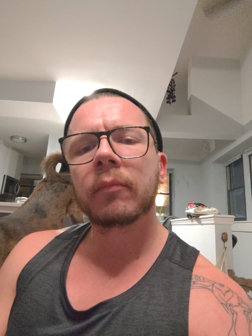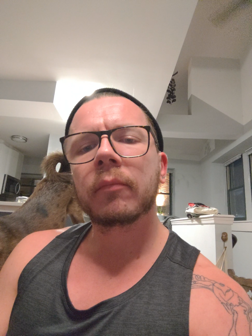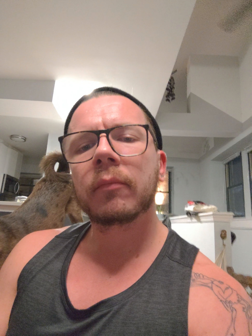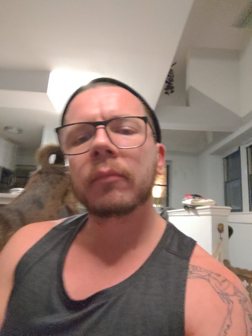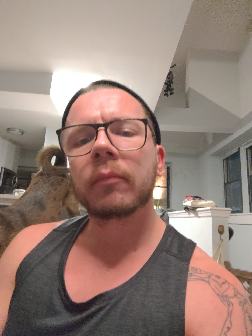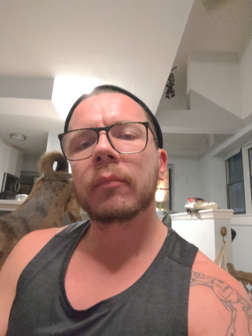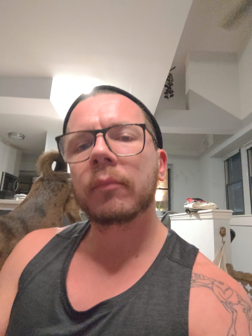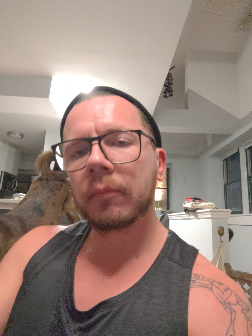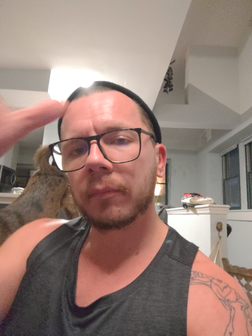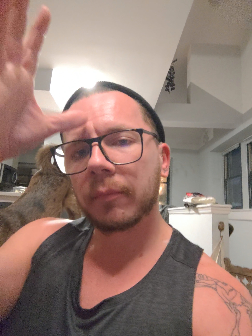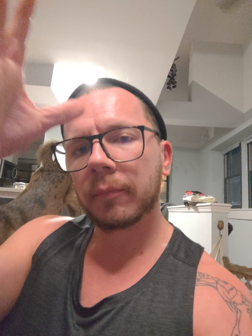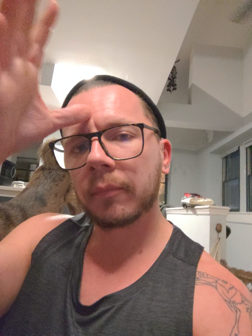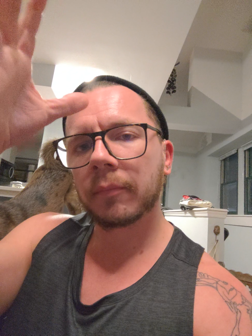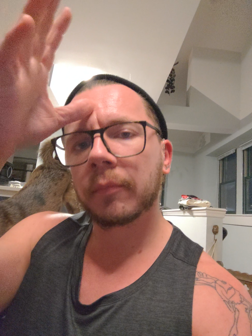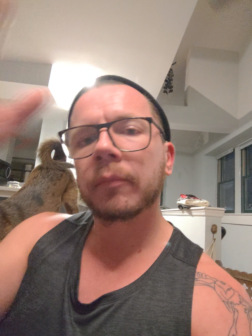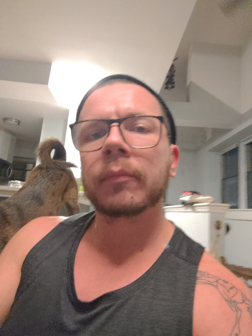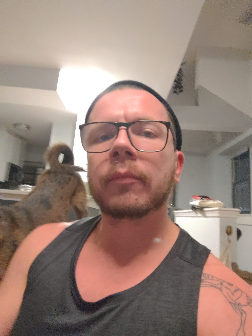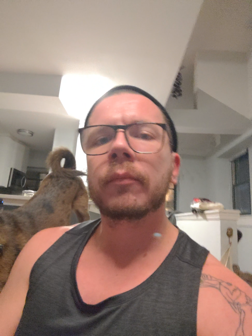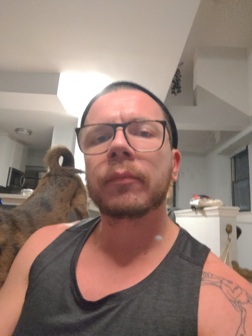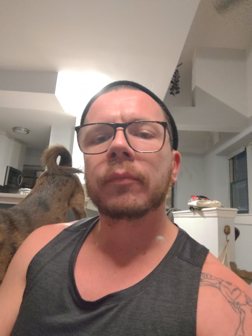dad